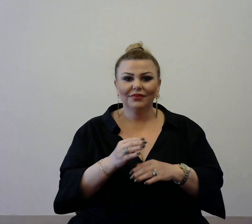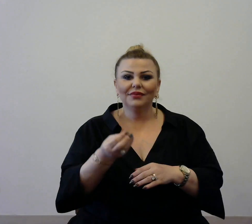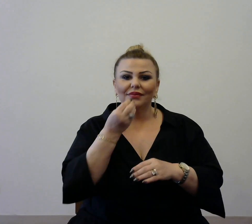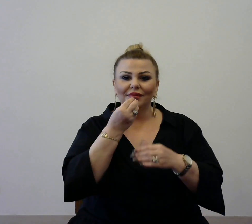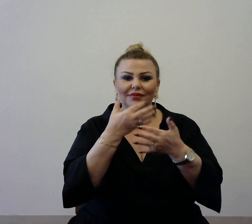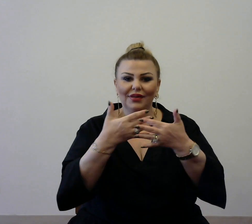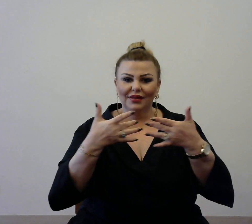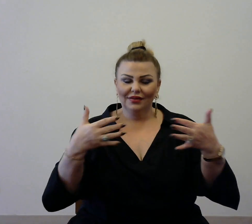ərzaq